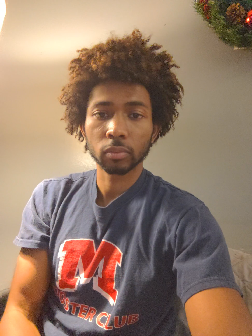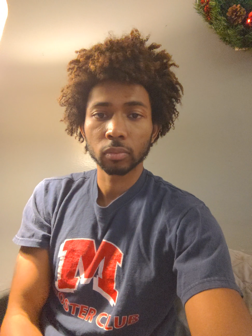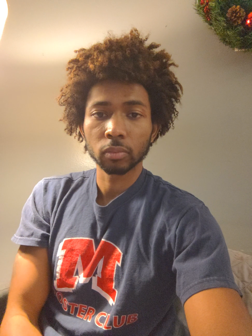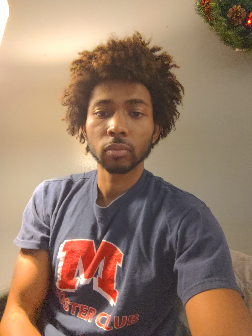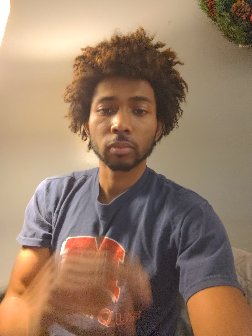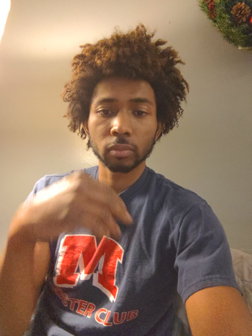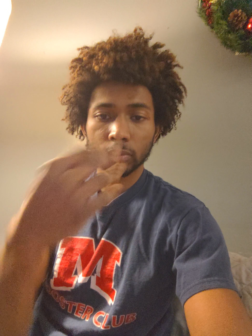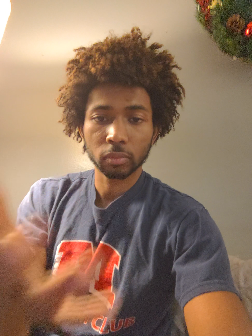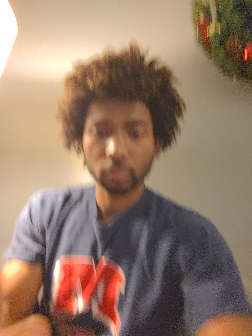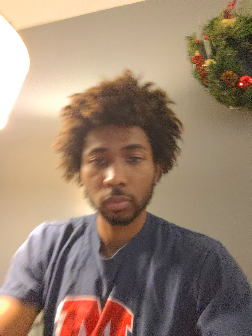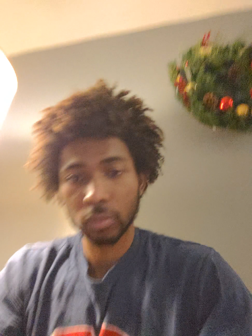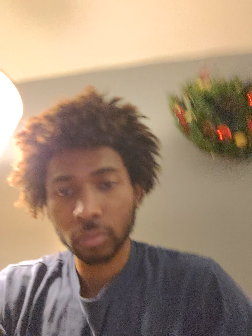give